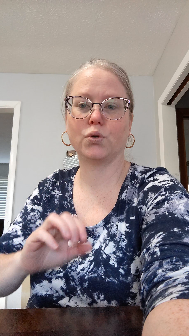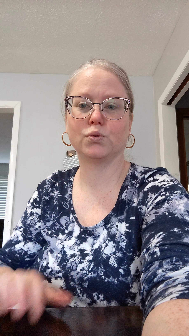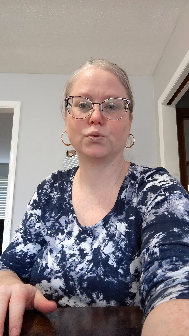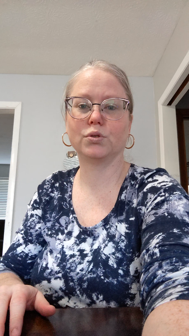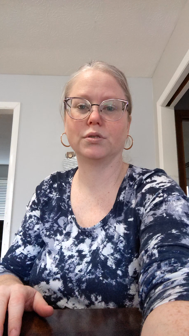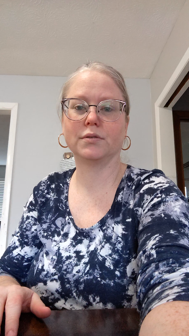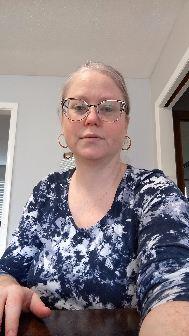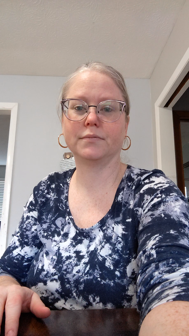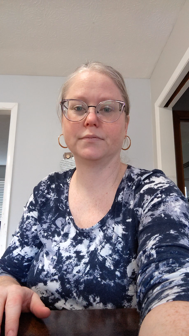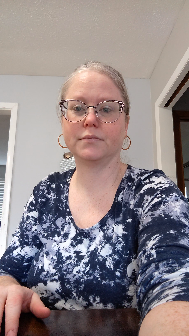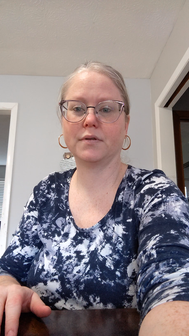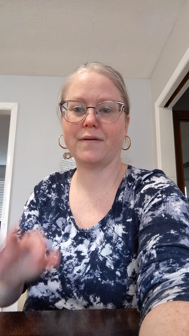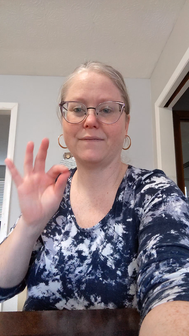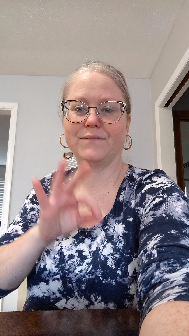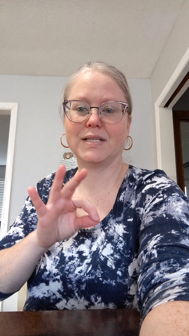fit